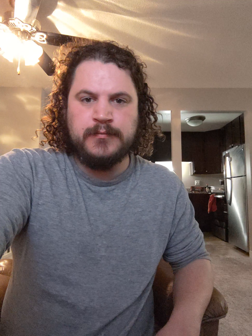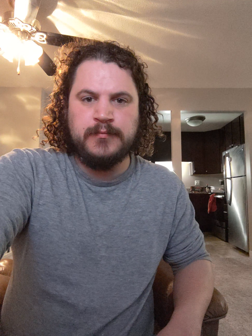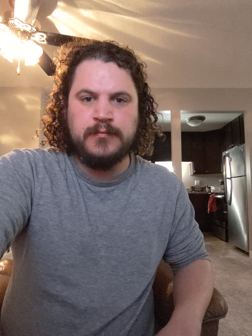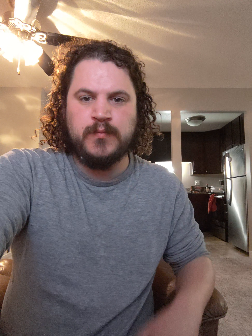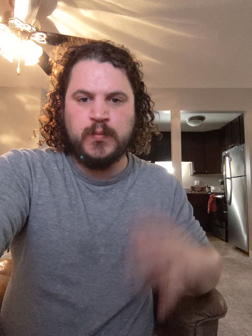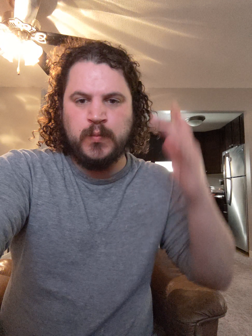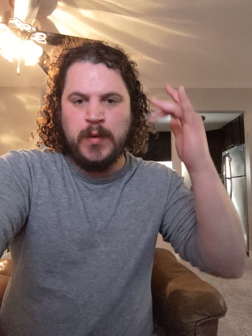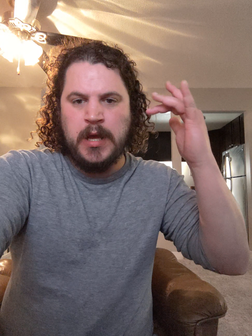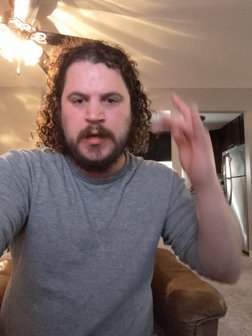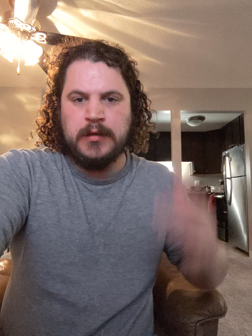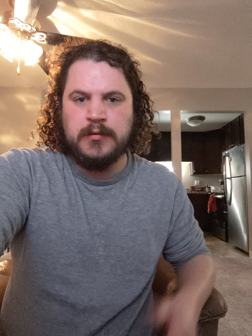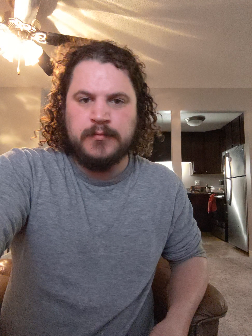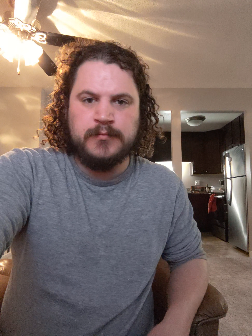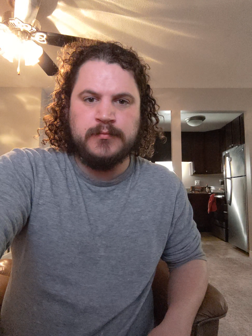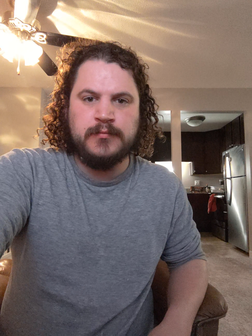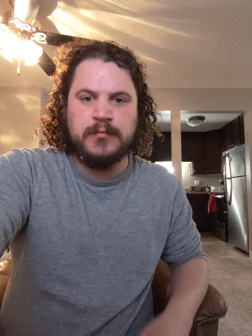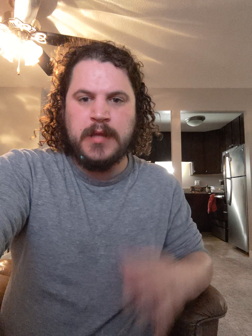why